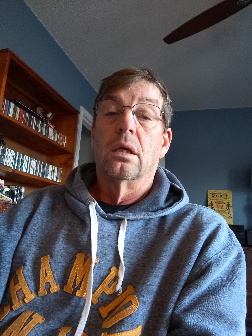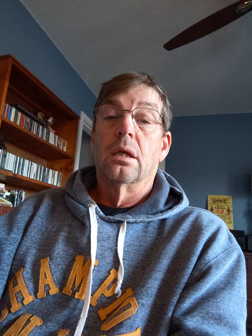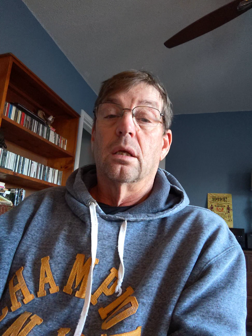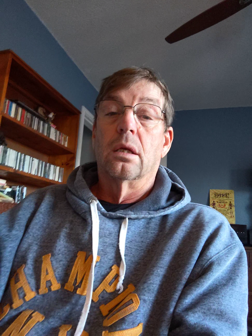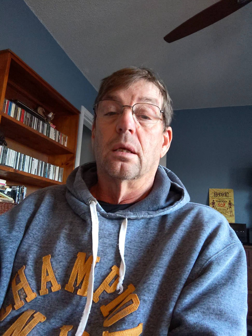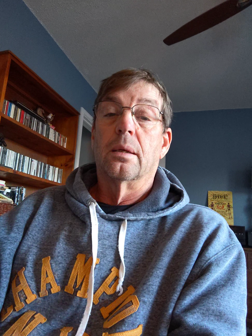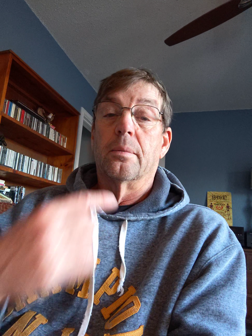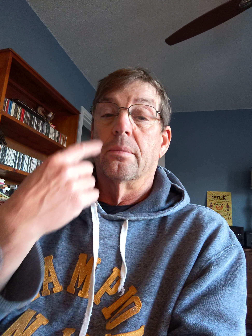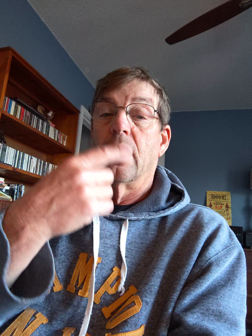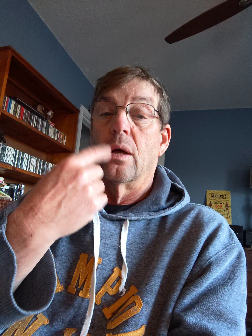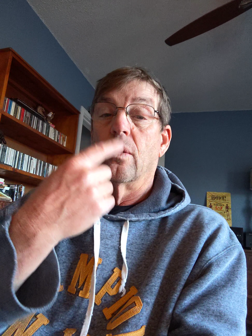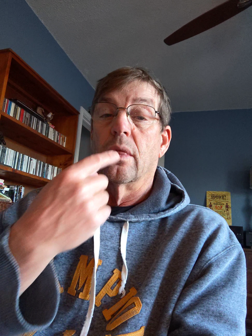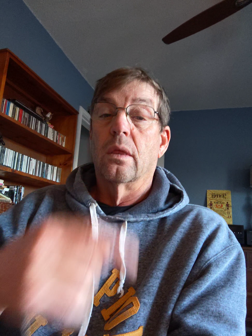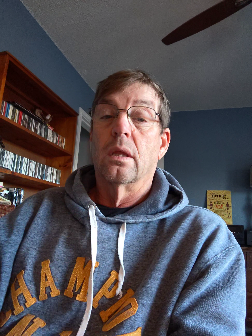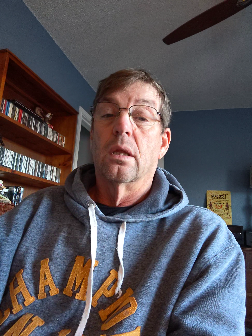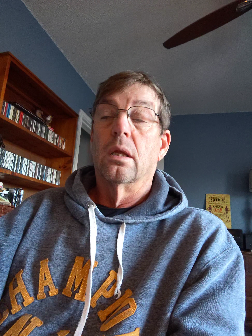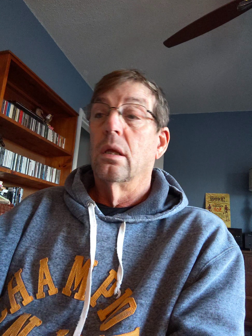mouth